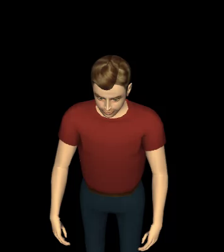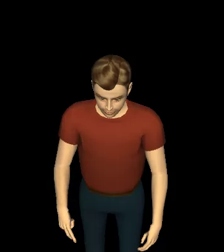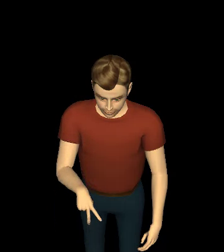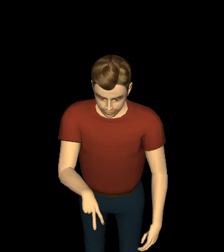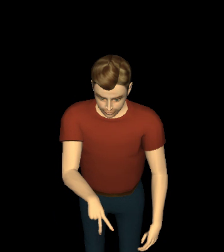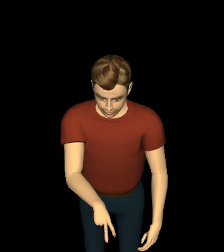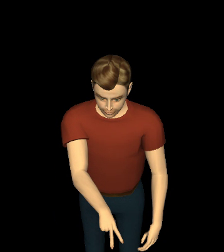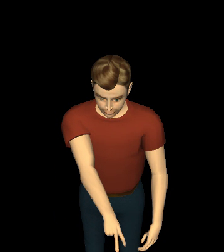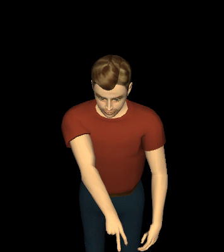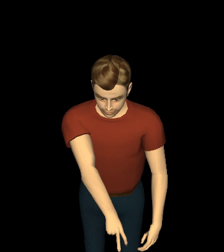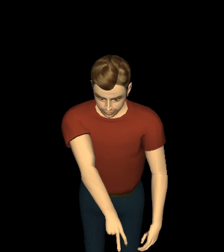يمشي